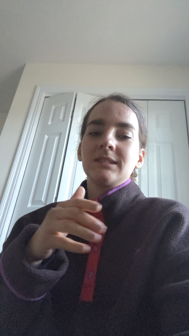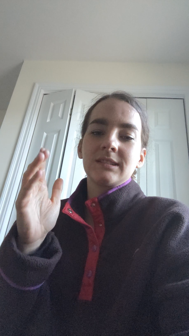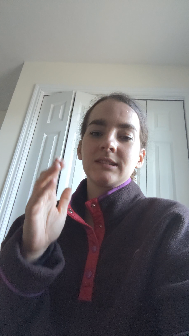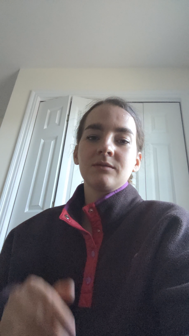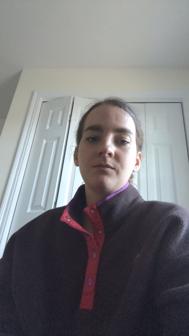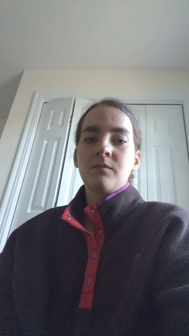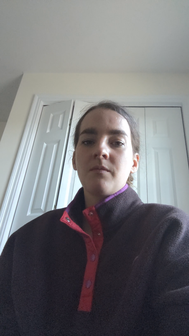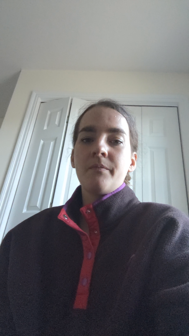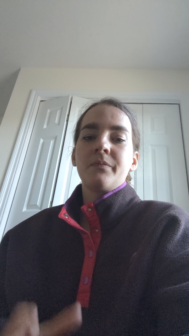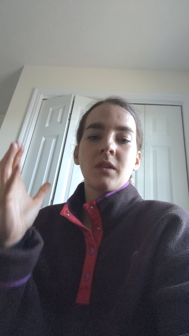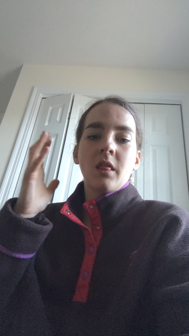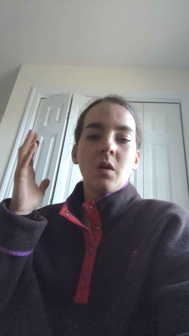pillow